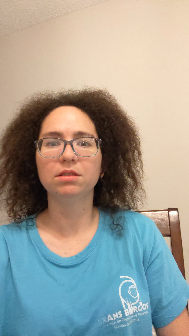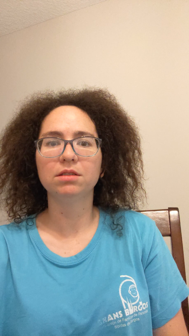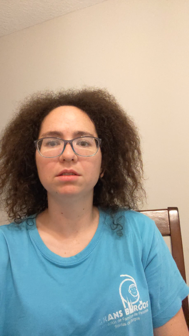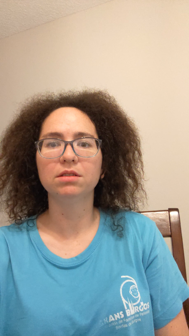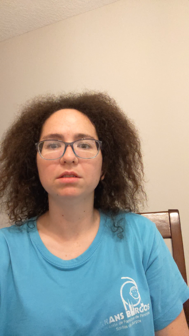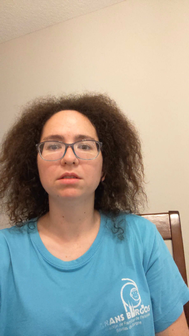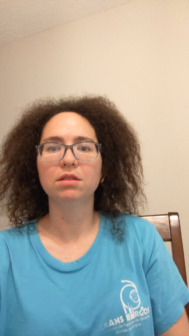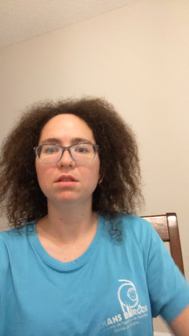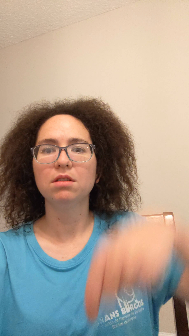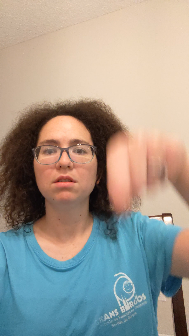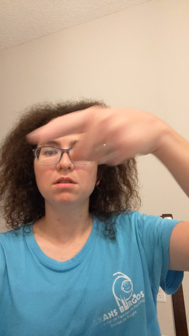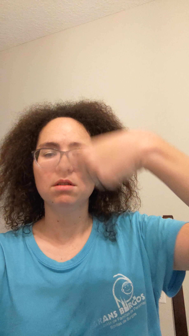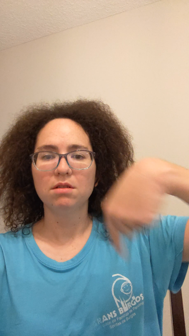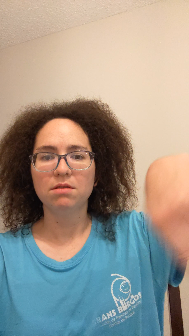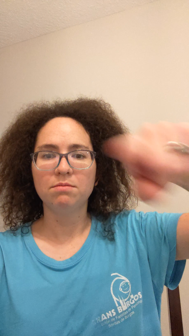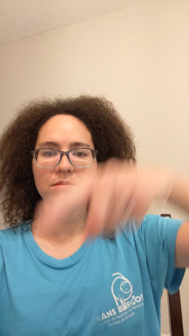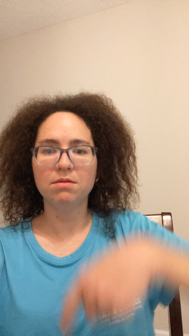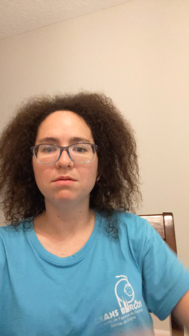around